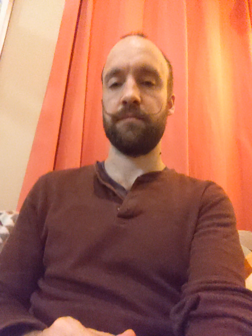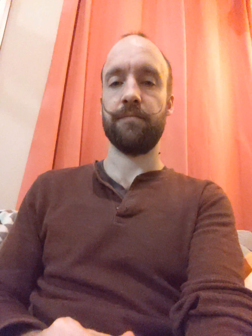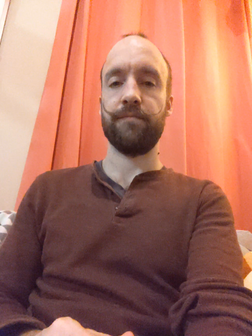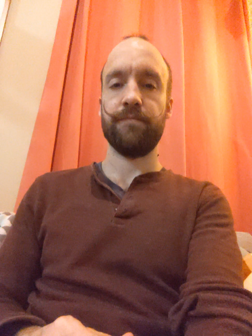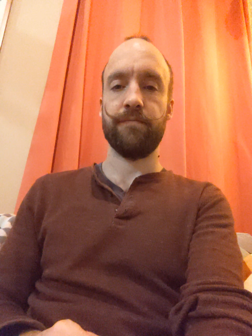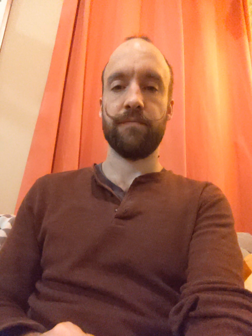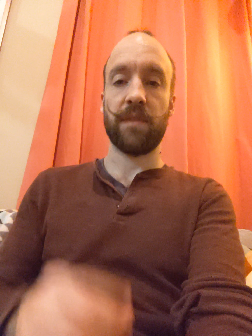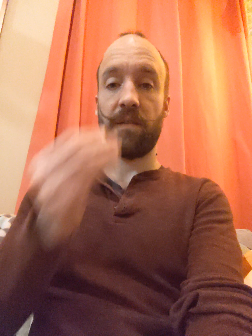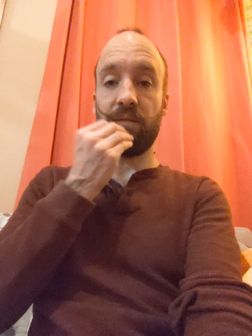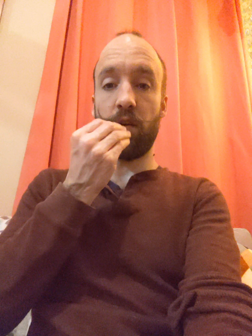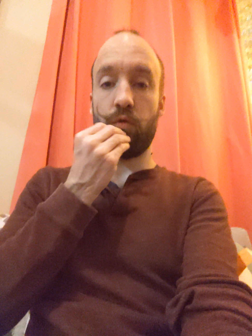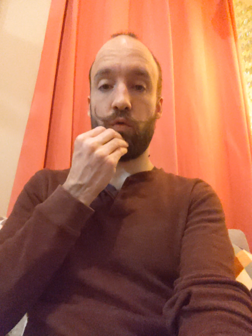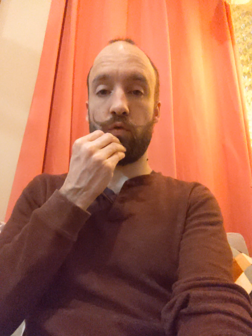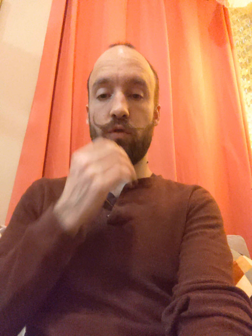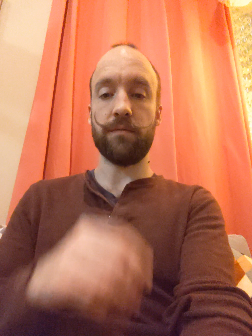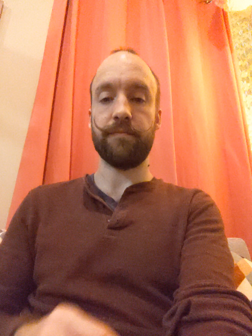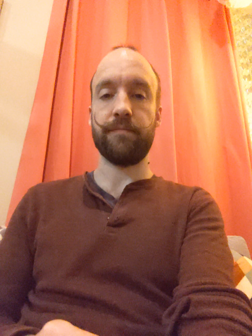food